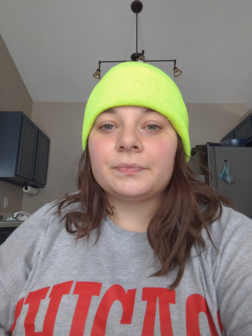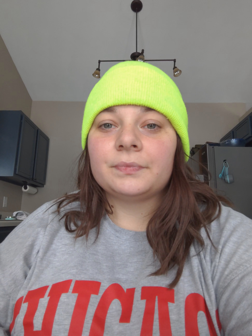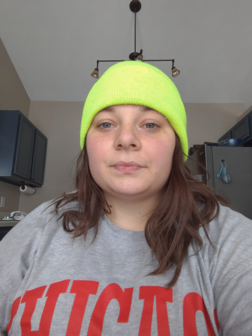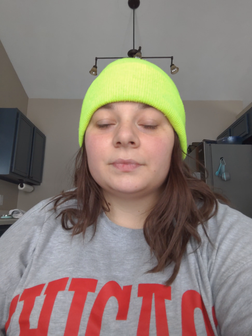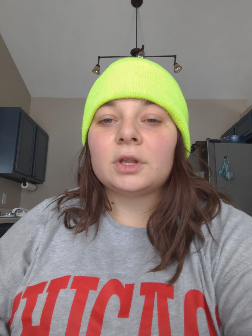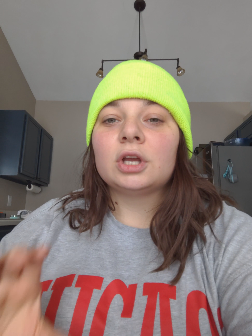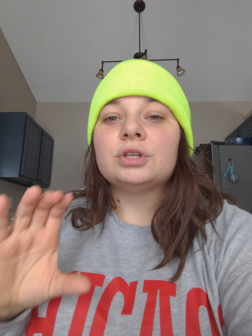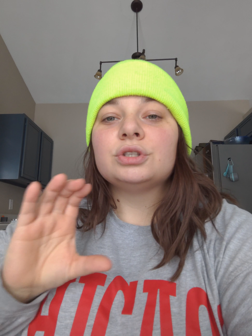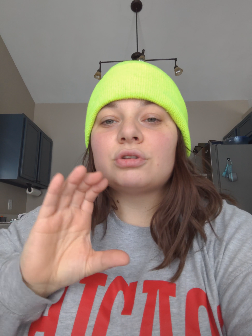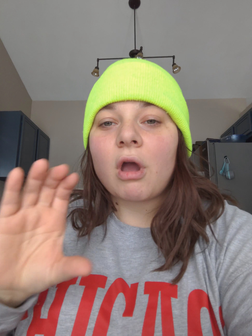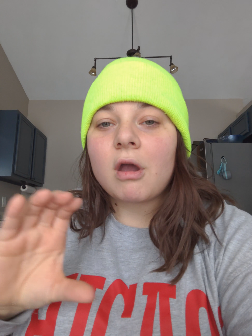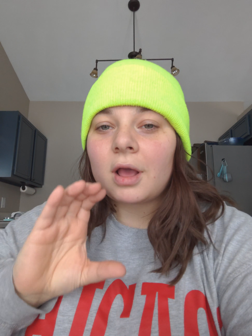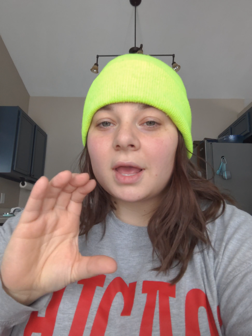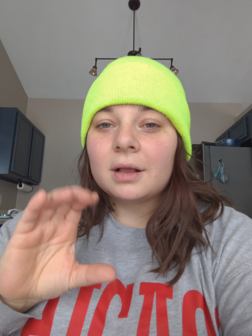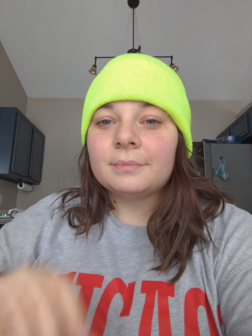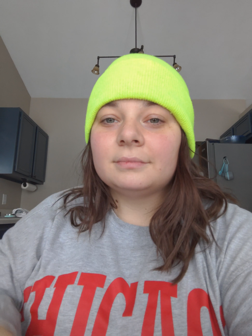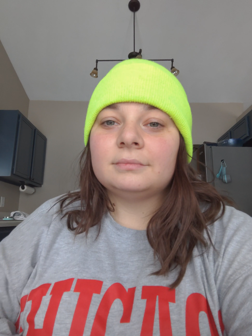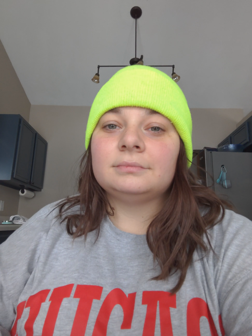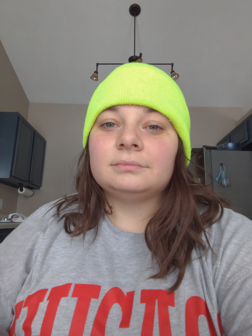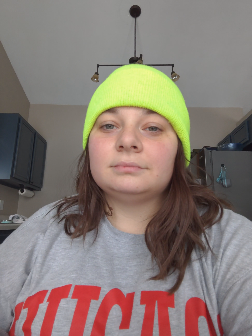chocolate